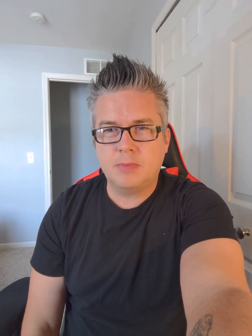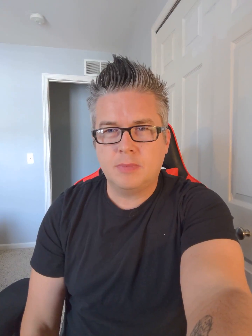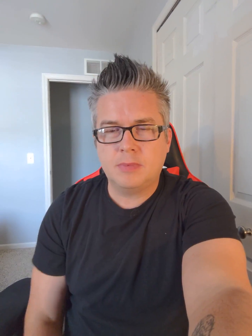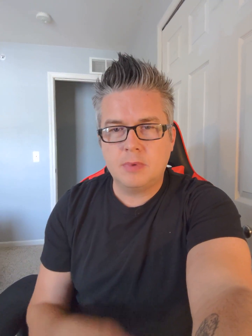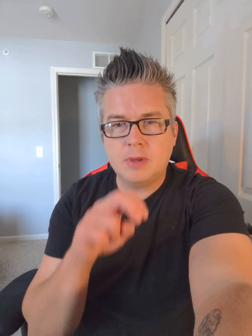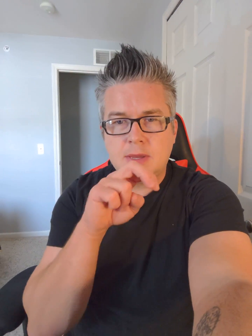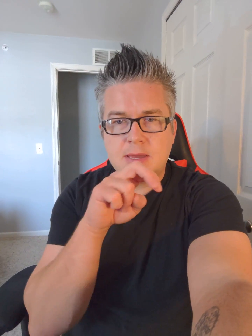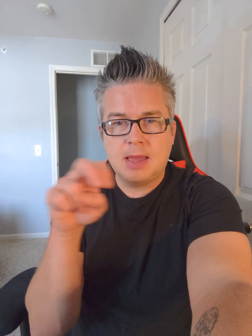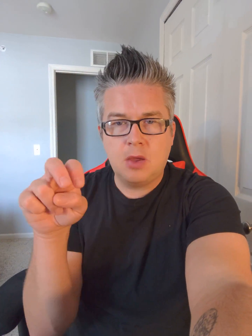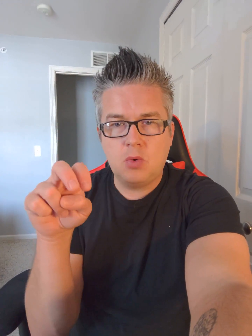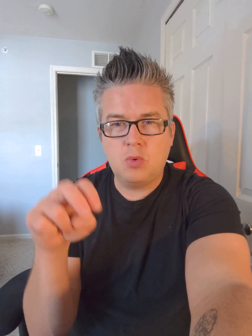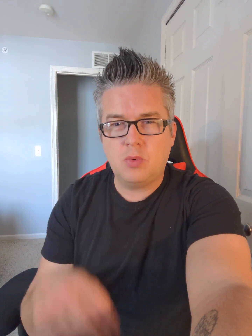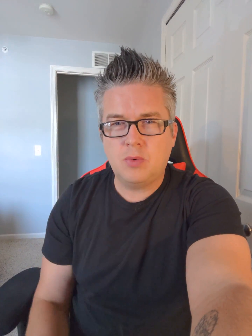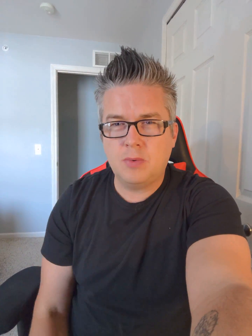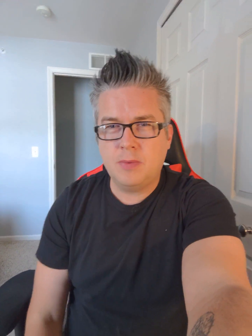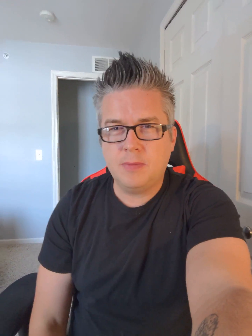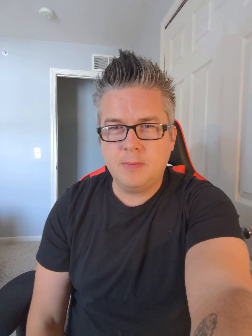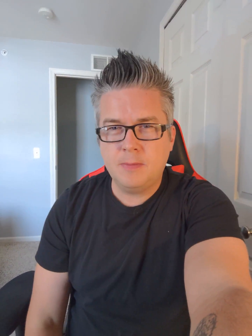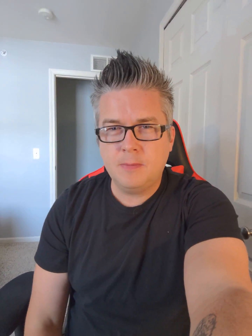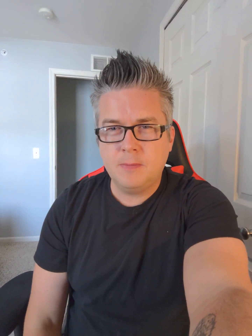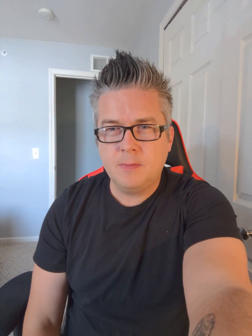bench